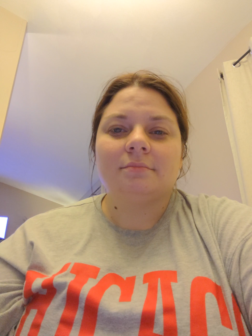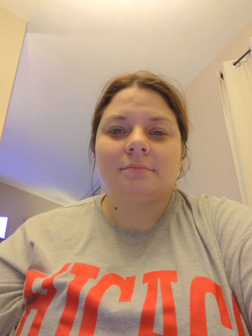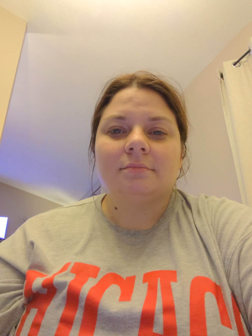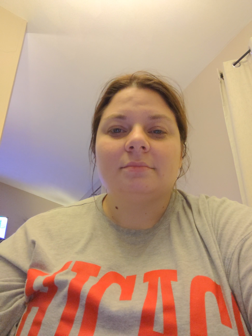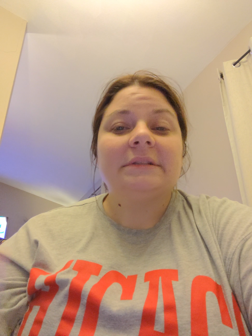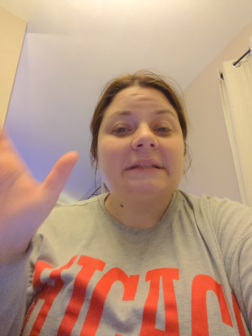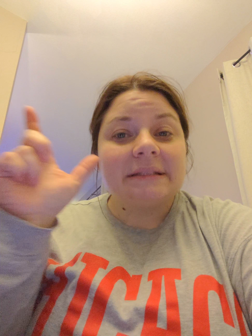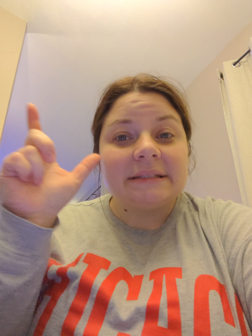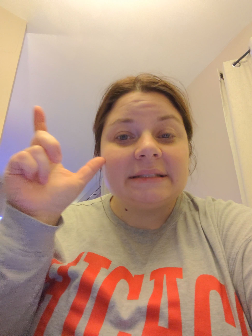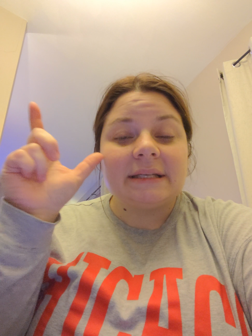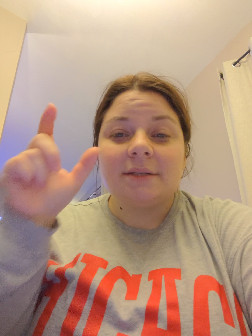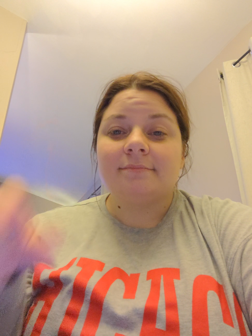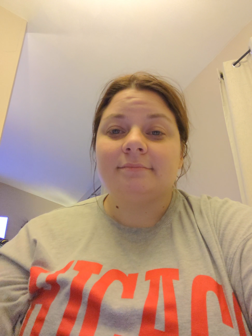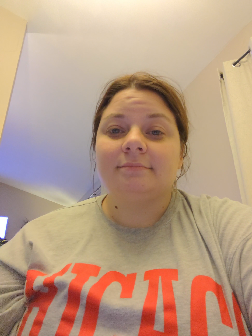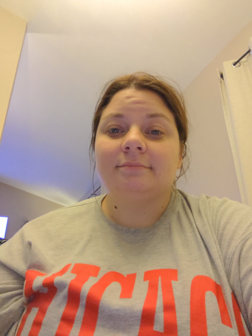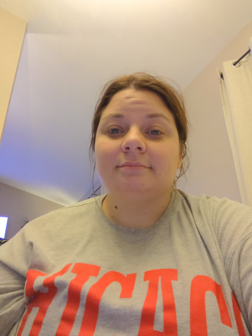listen